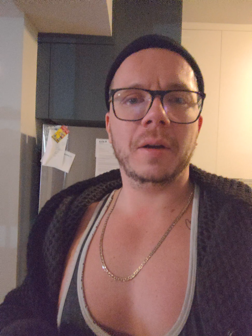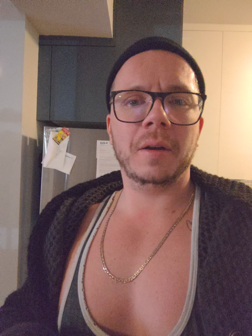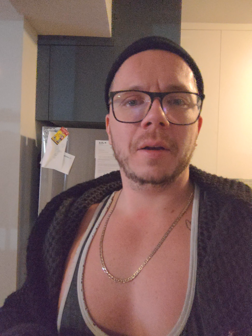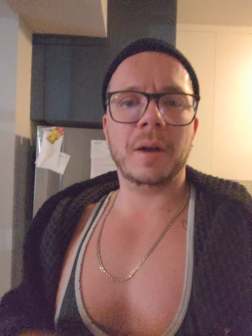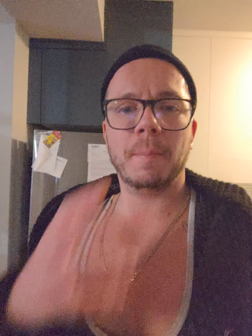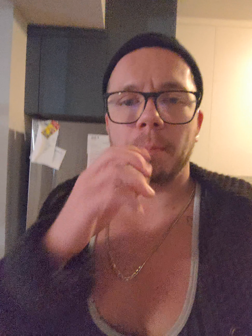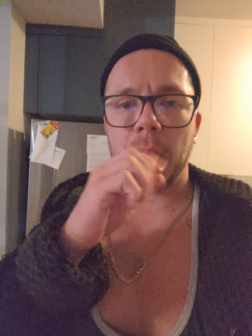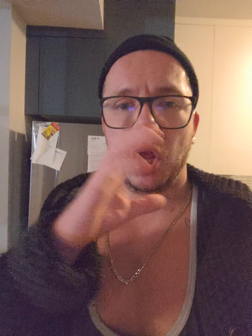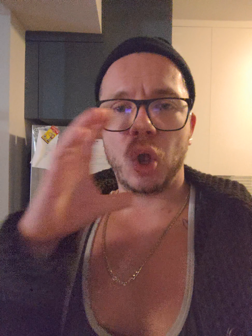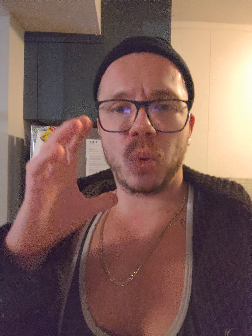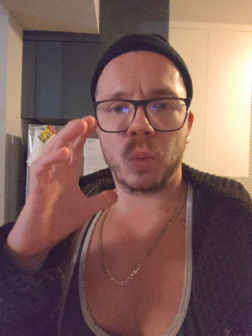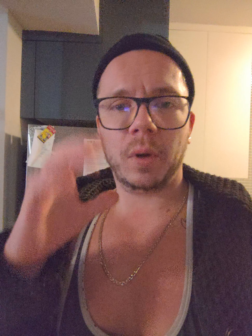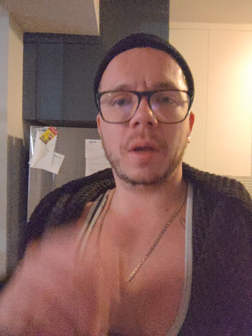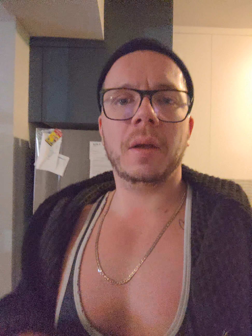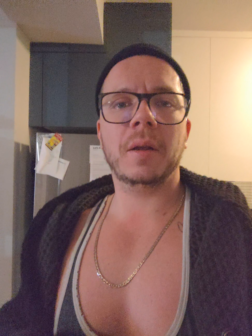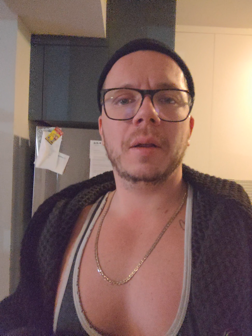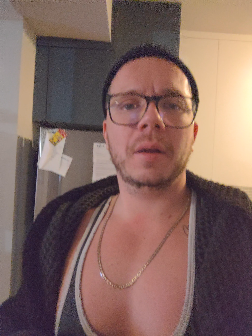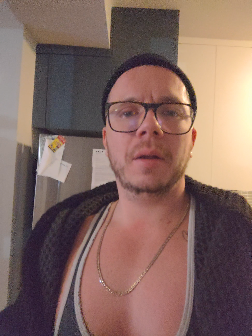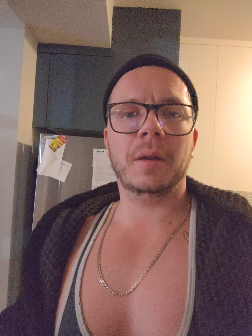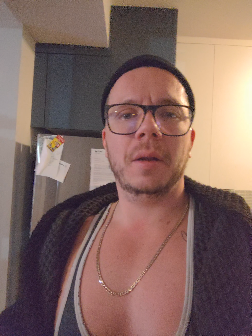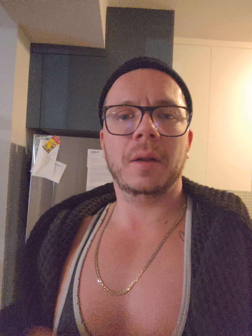balloon